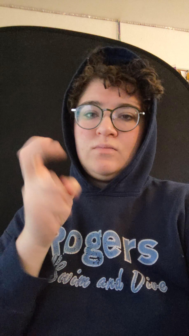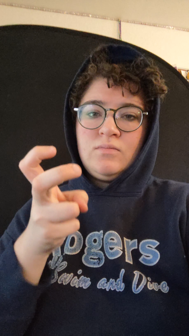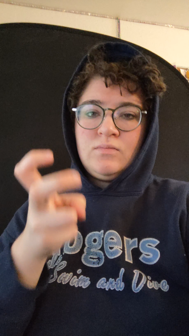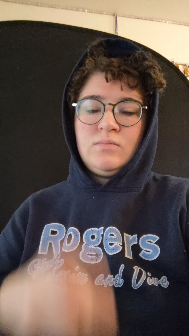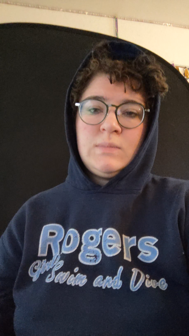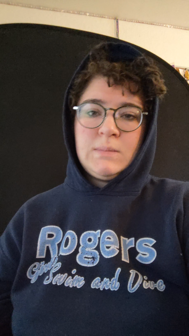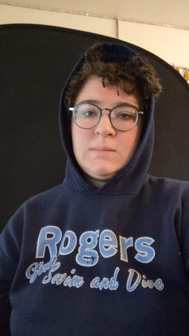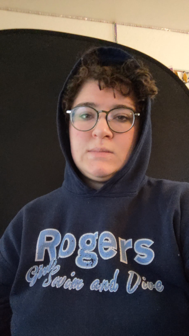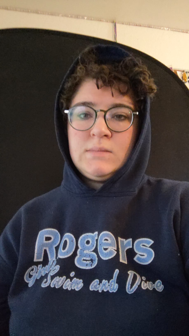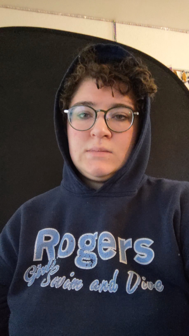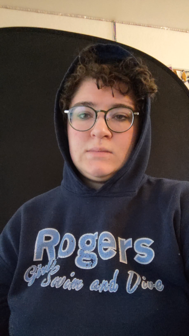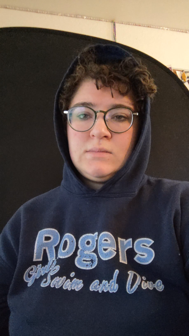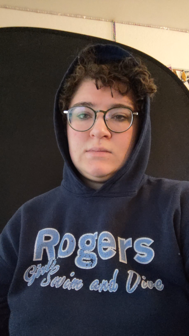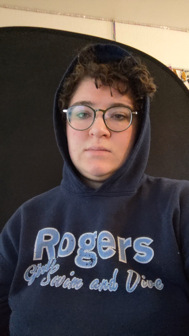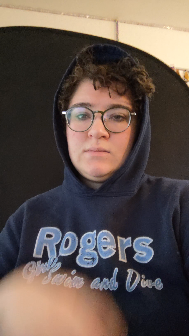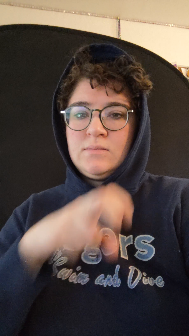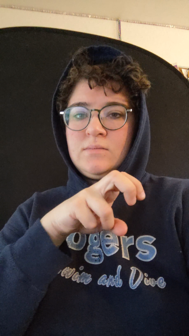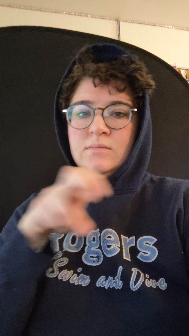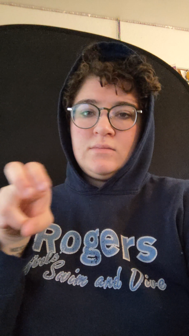bench